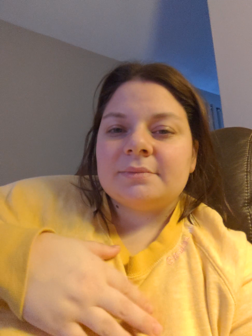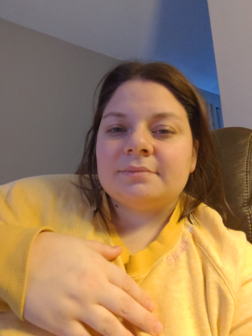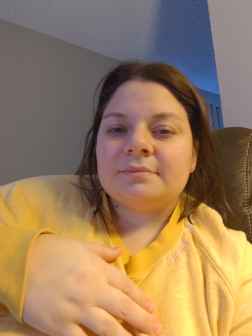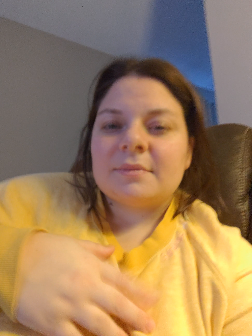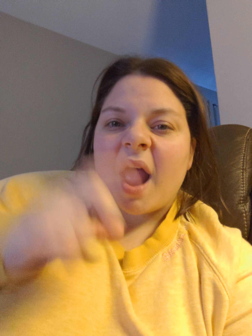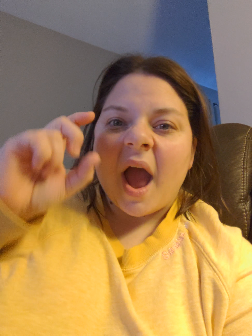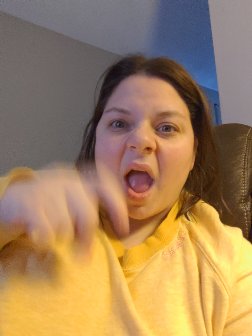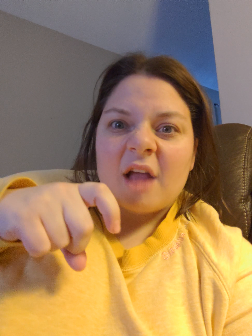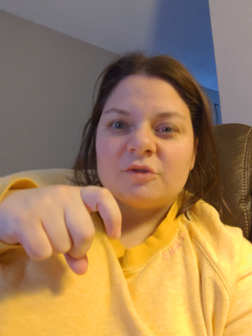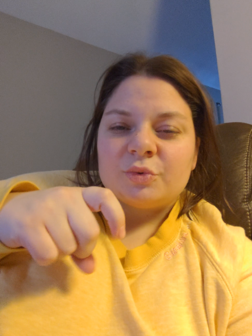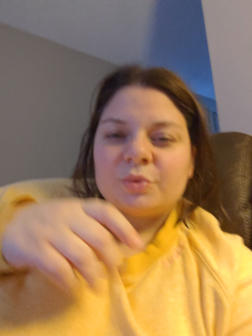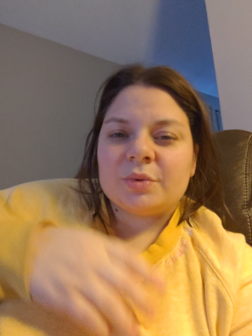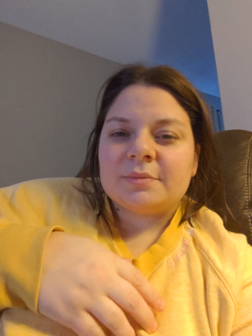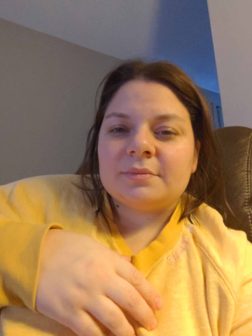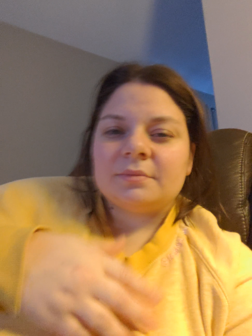have to